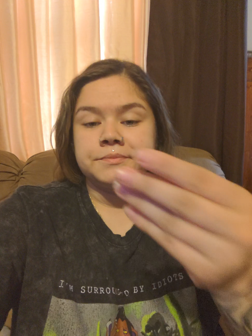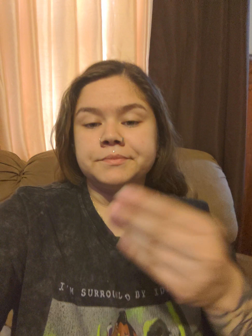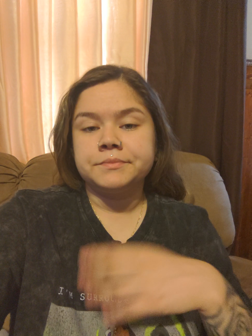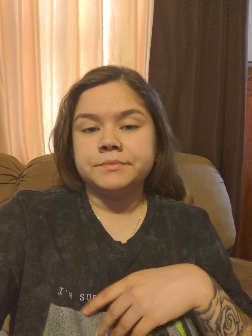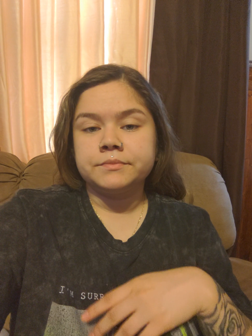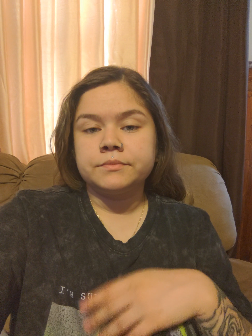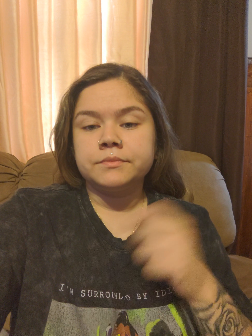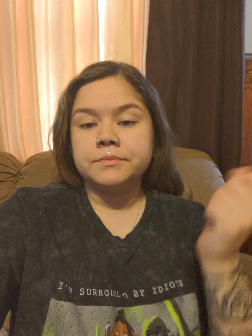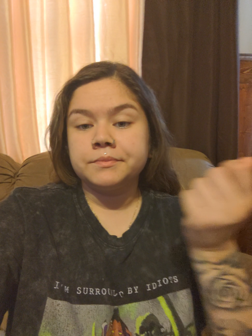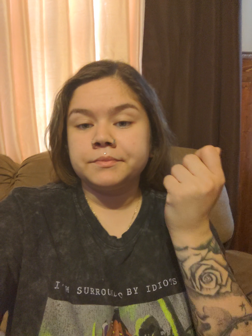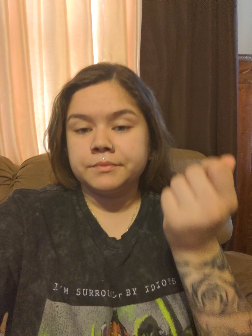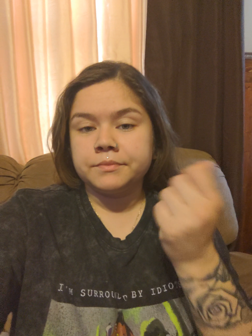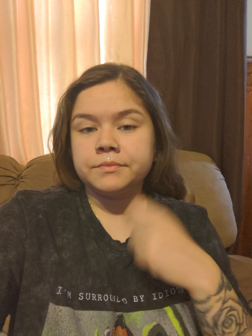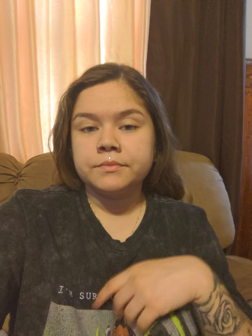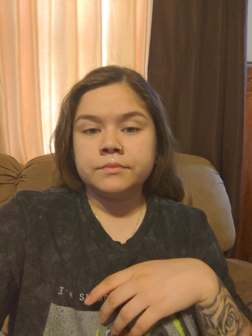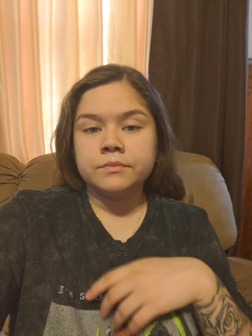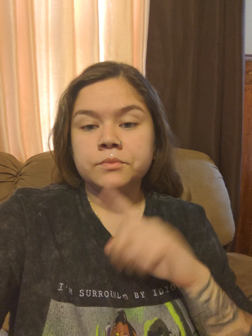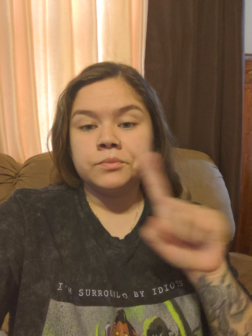bat